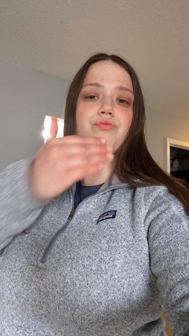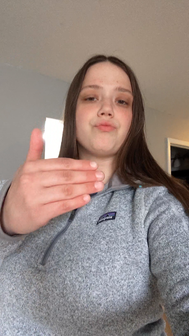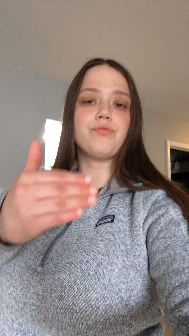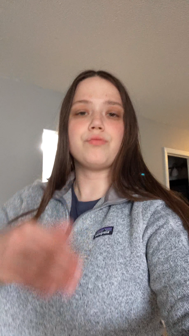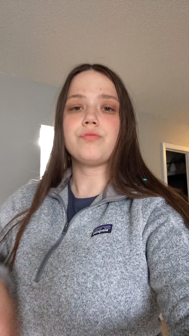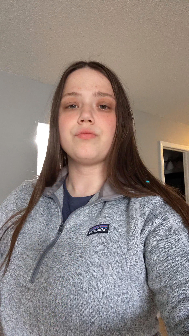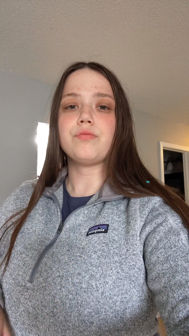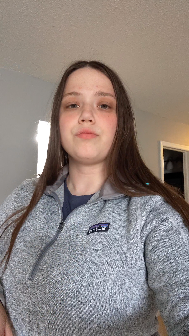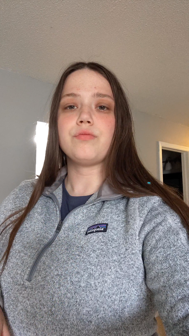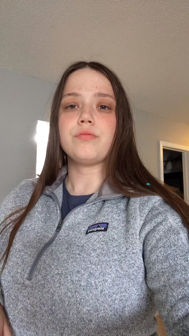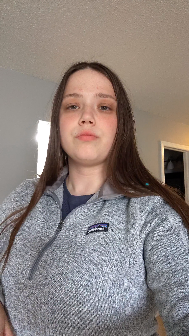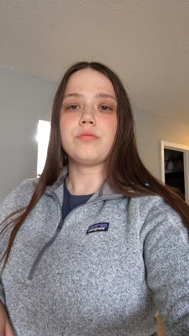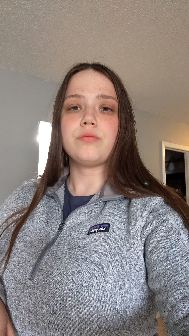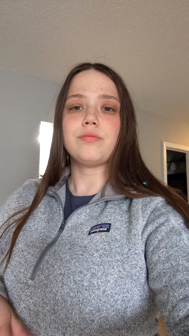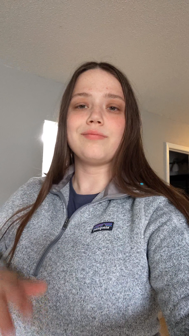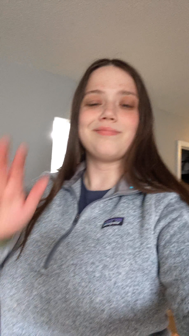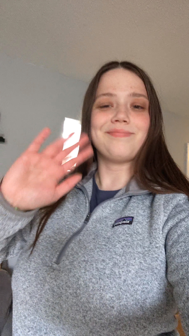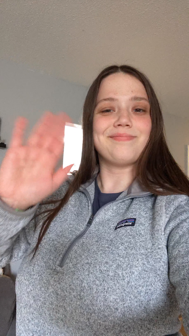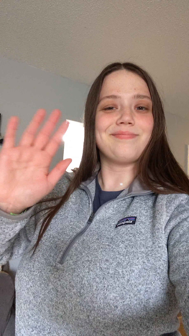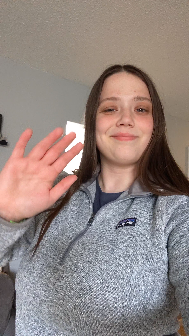hi